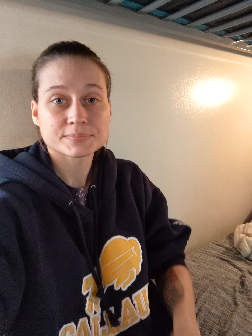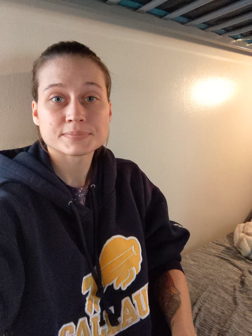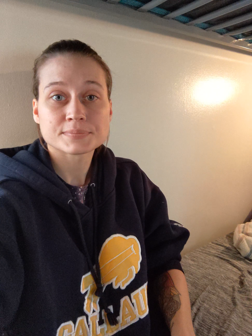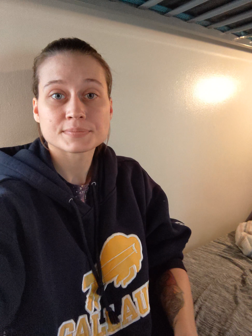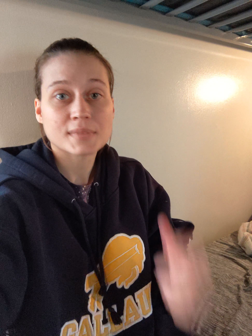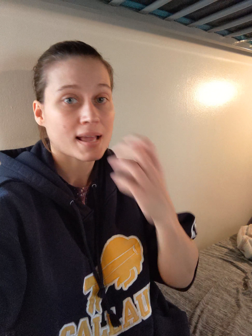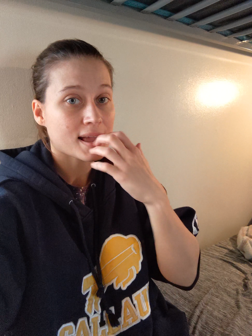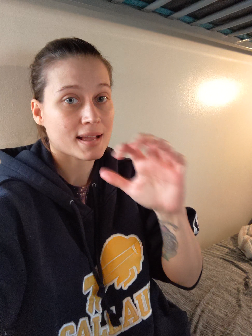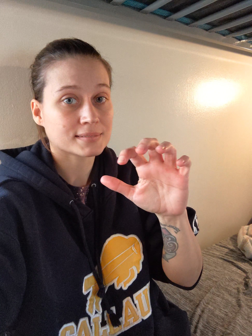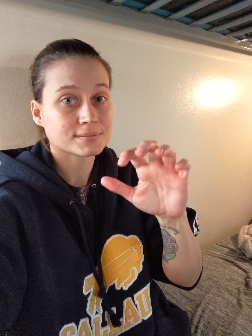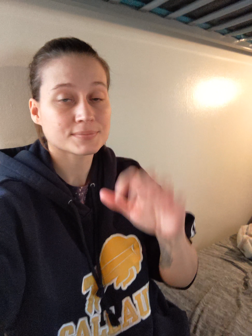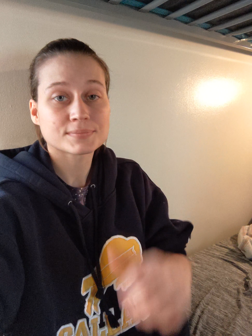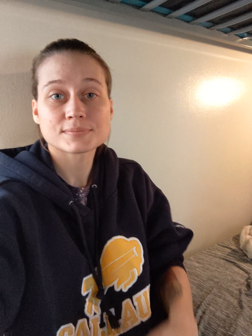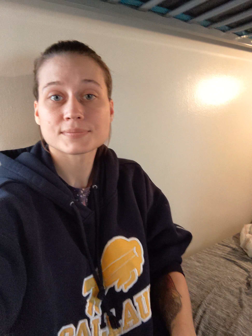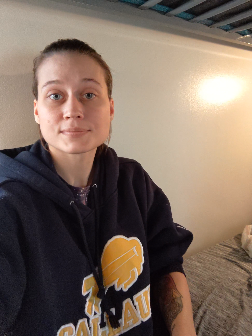hot